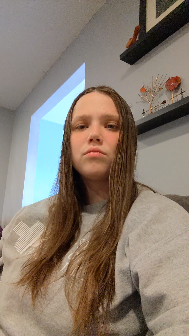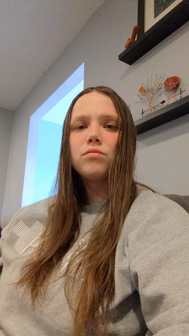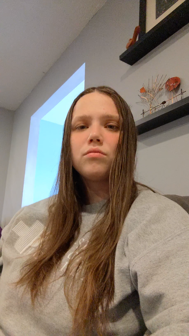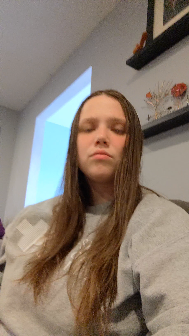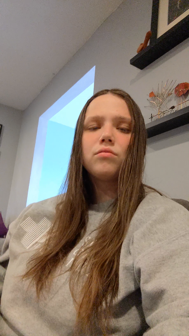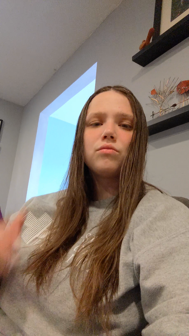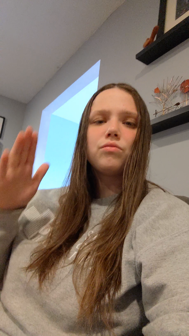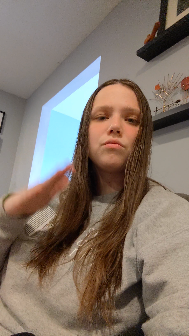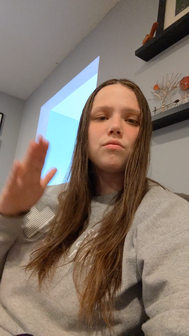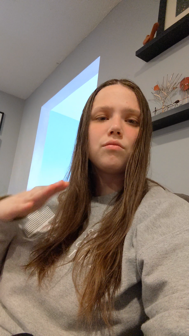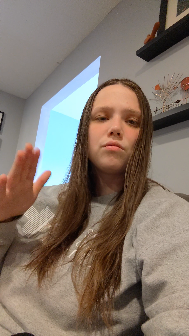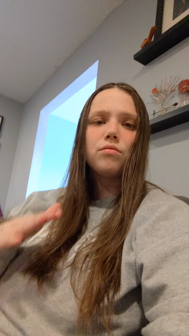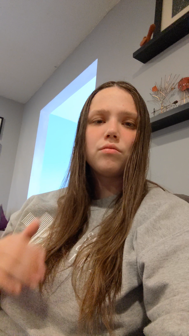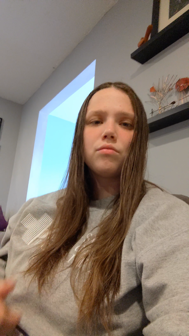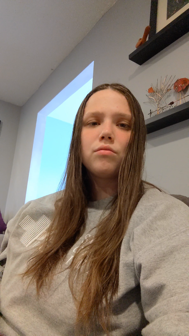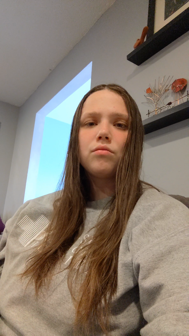clap